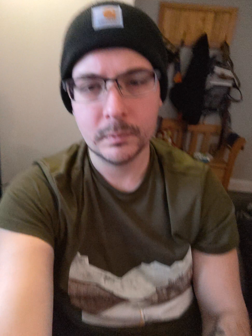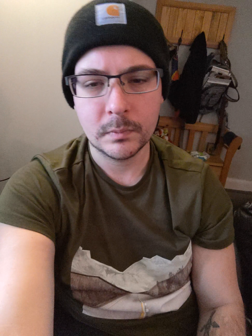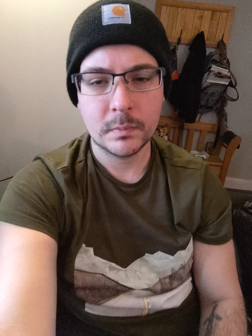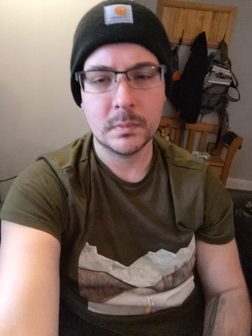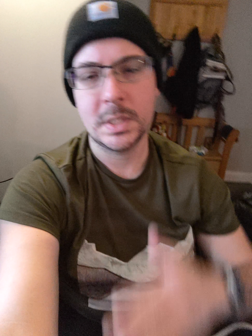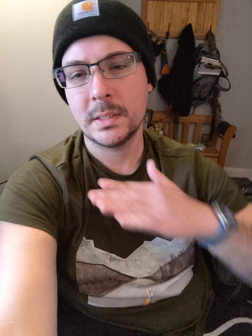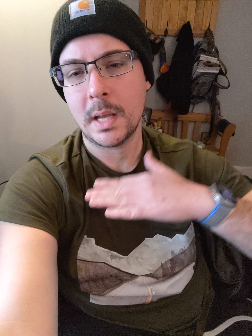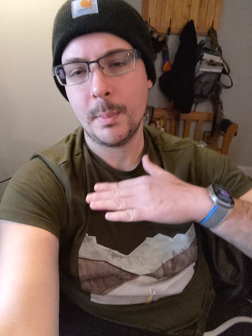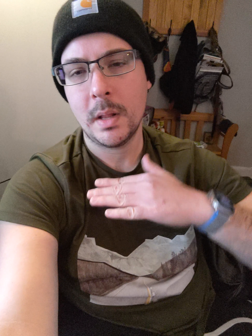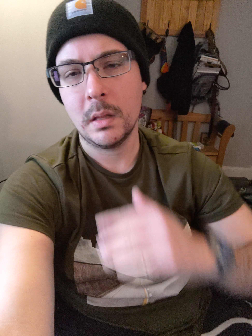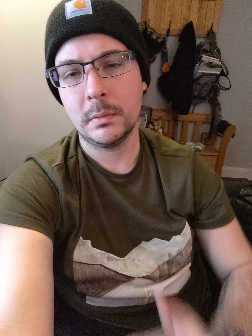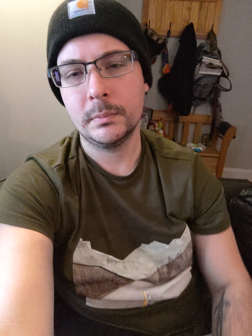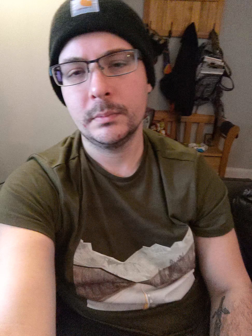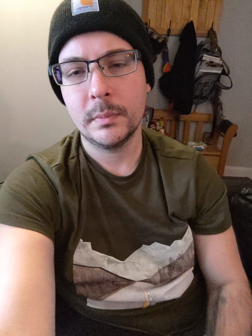table